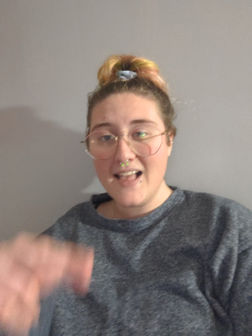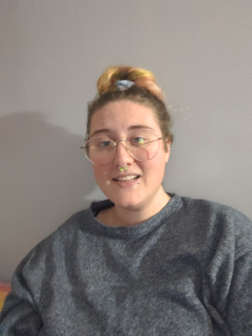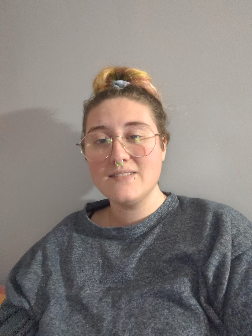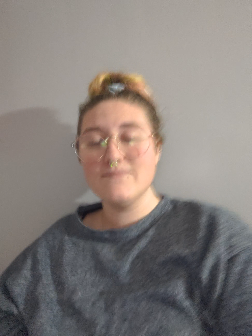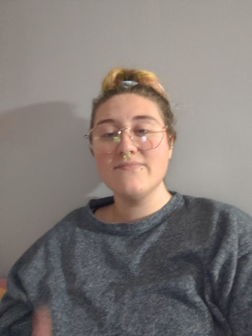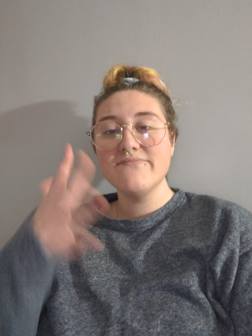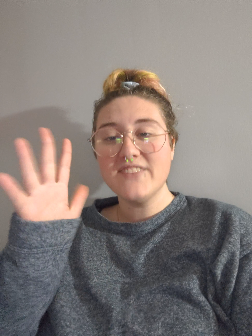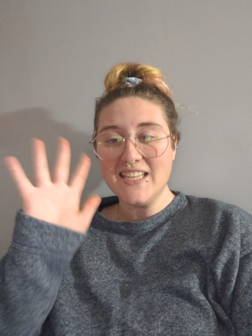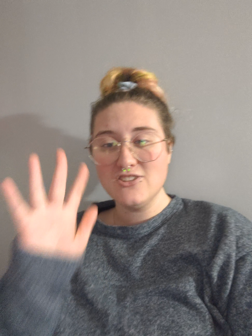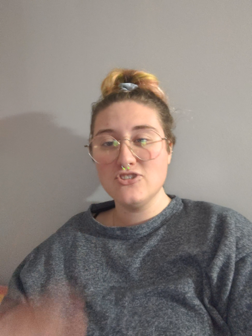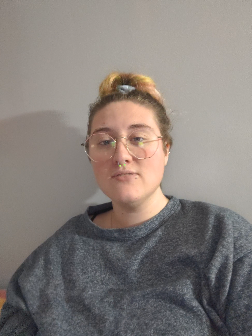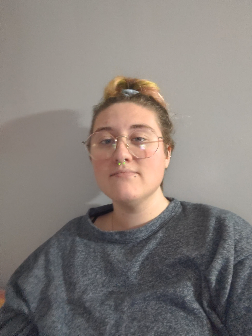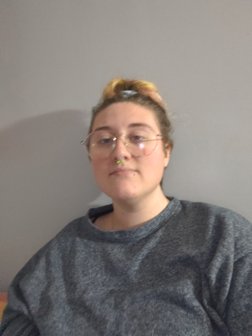finish